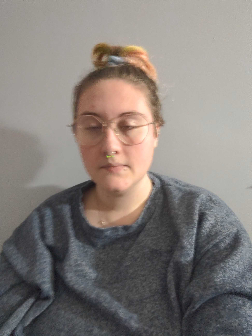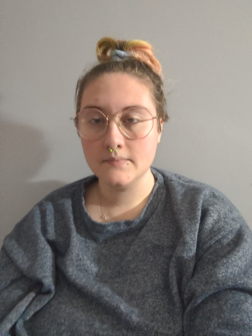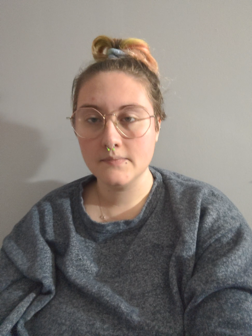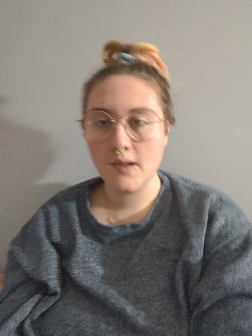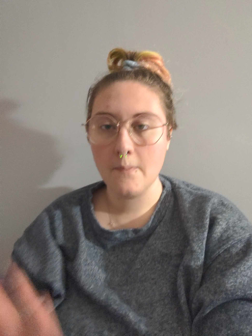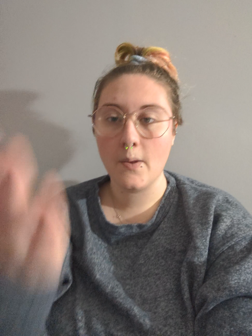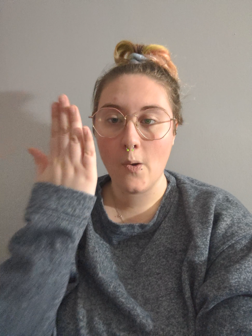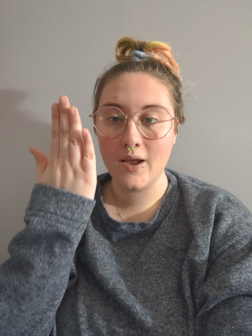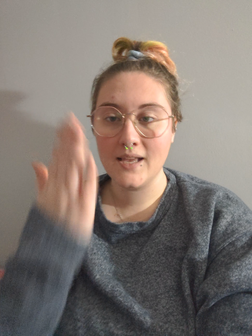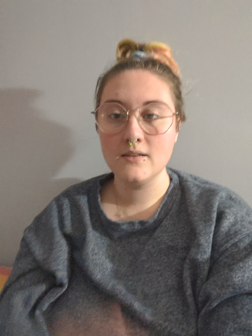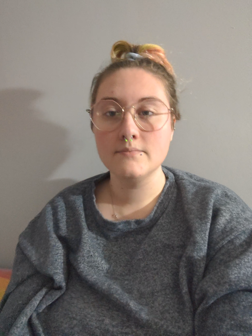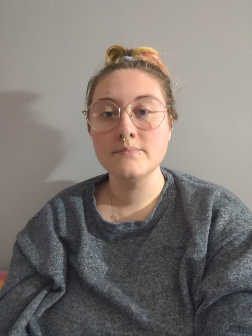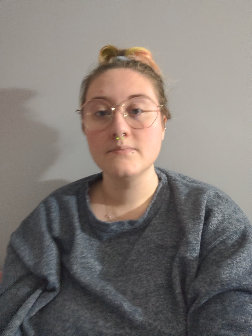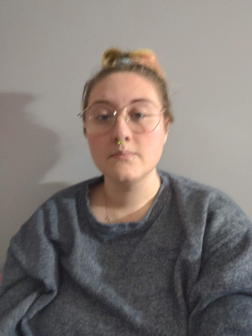morning